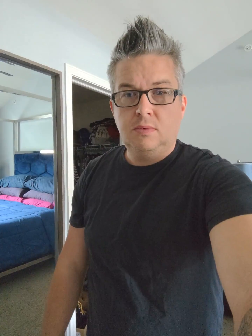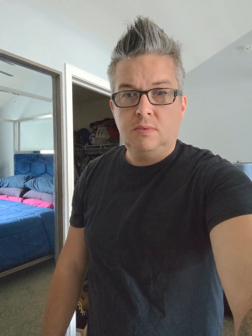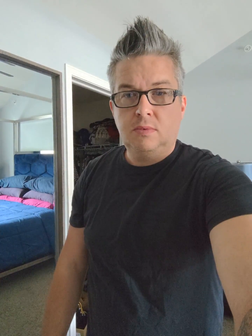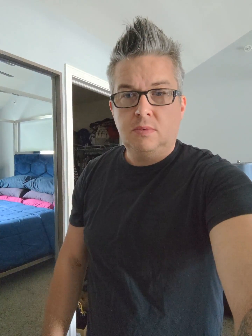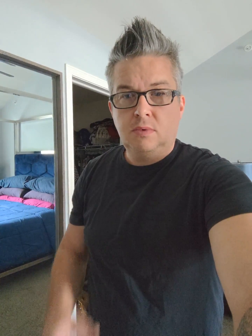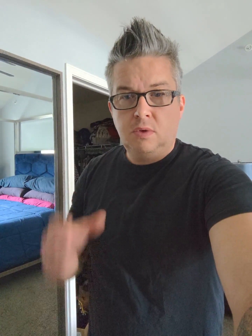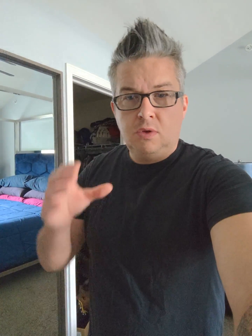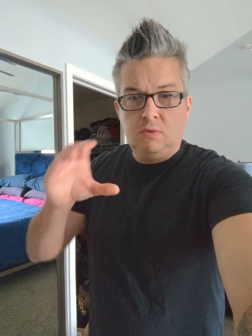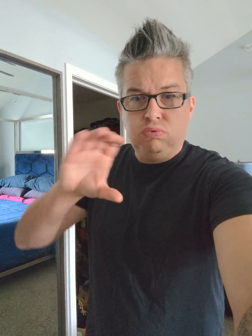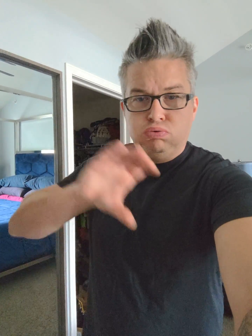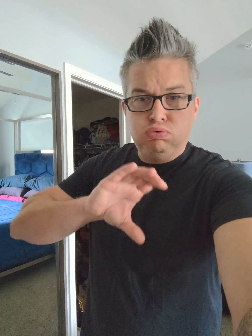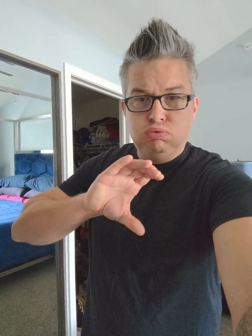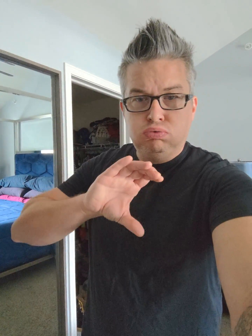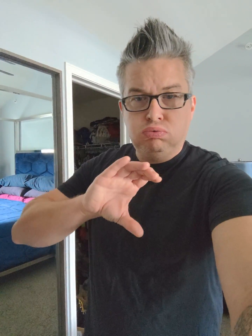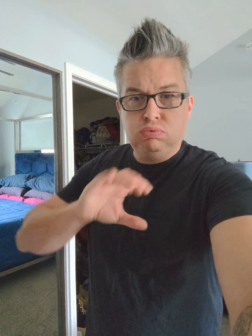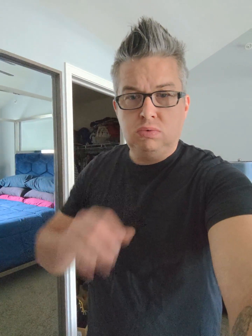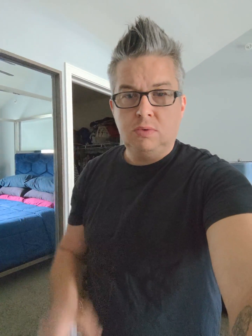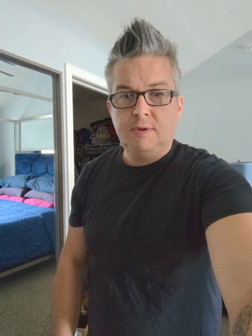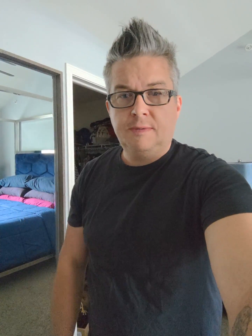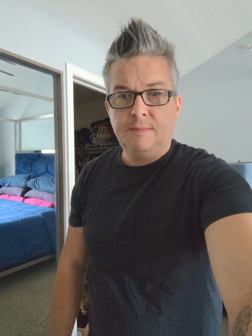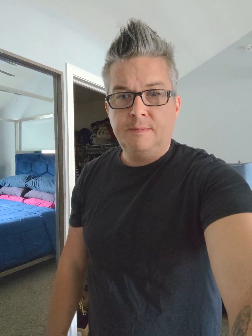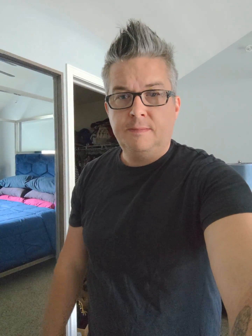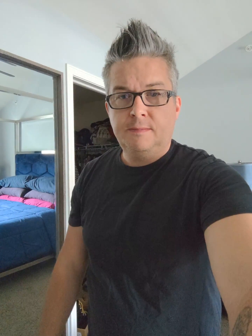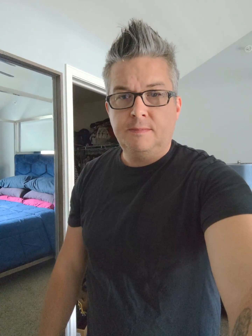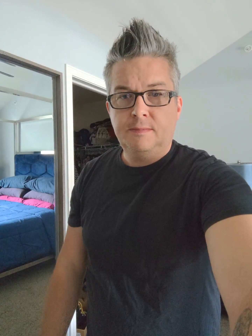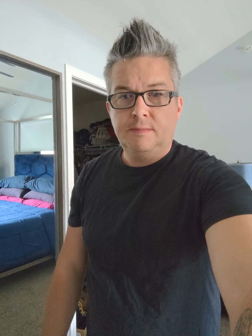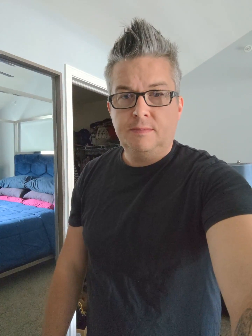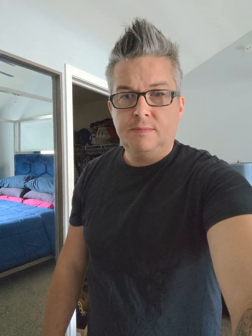pour